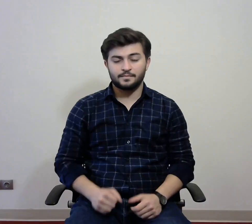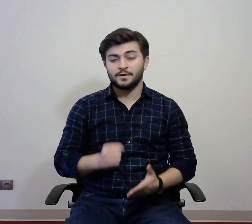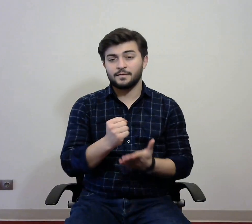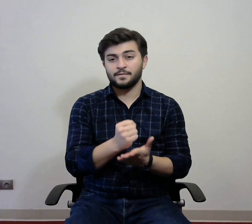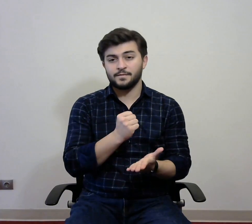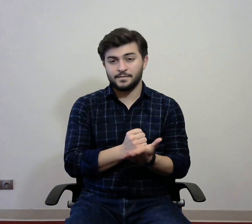viza